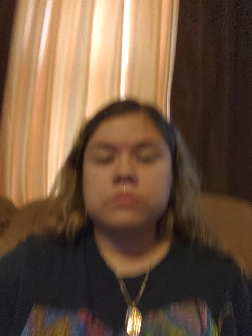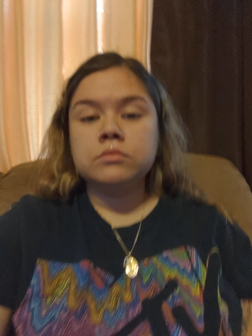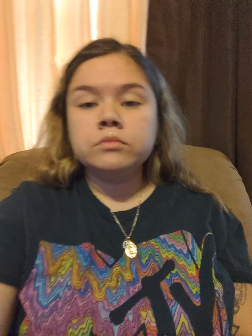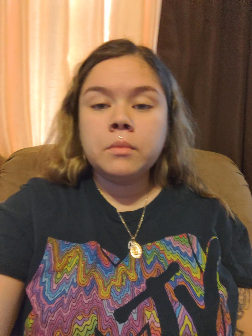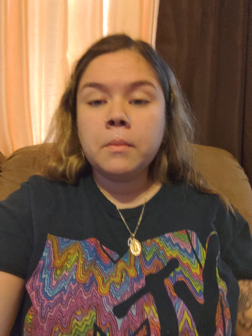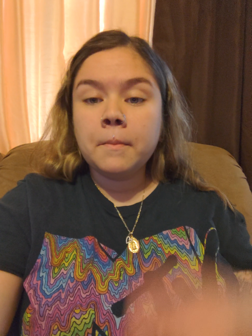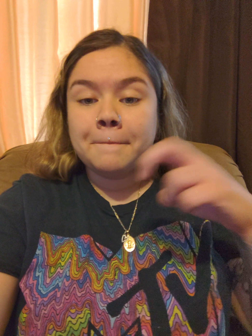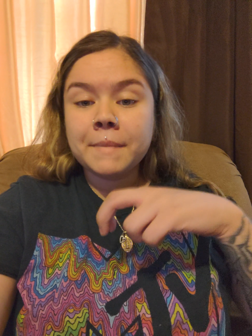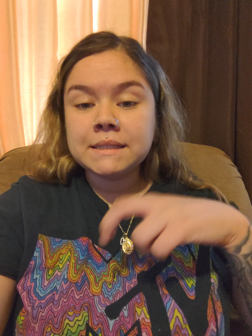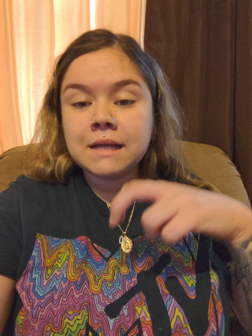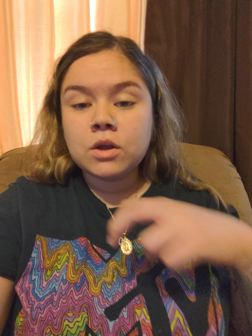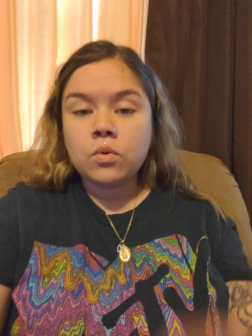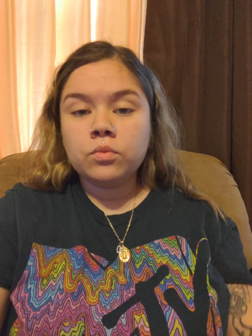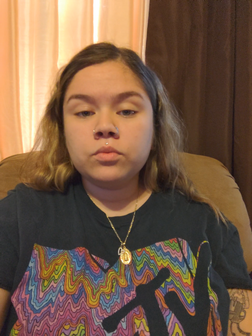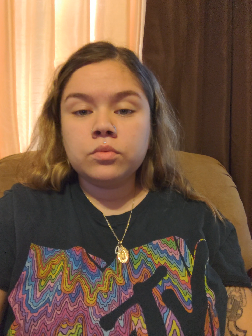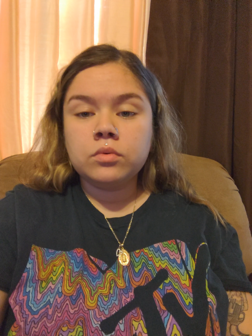potato